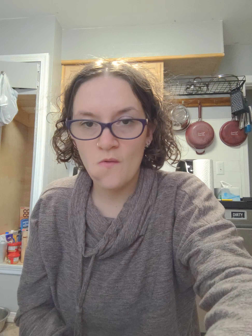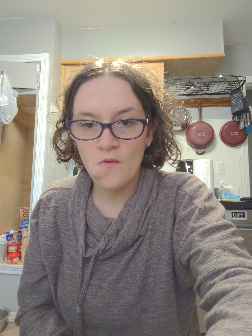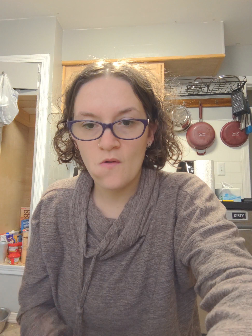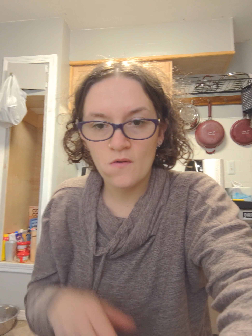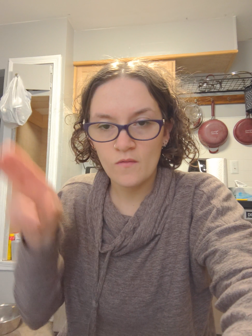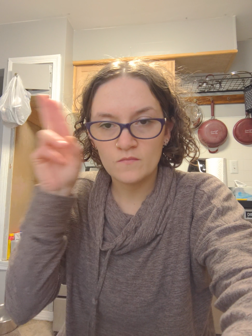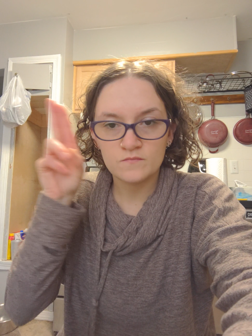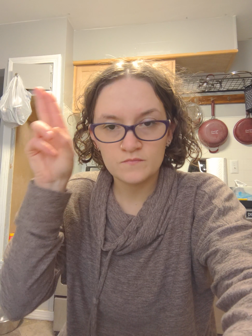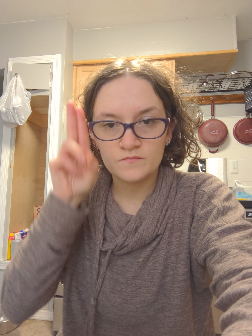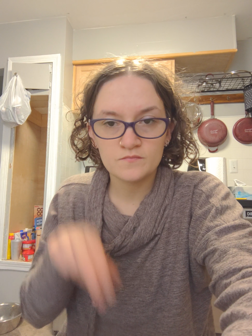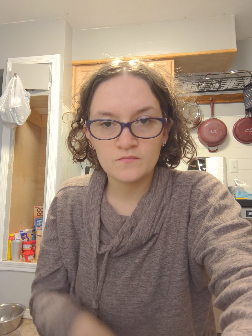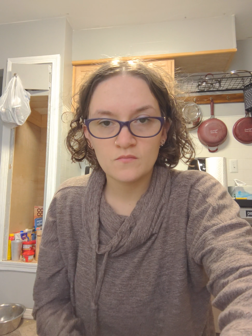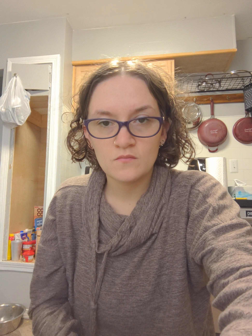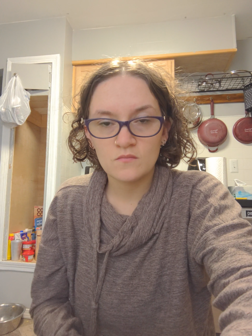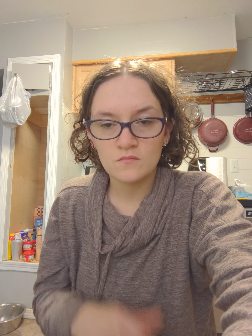uncle